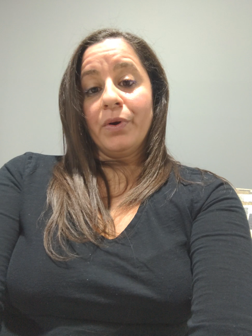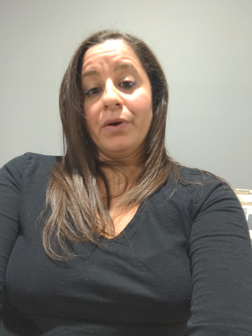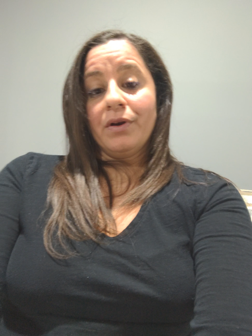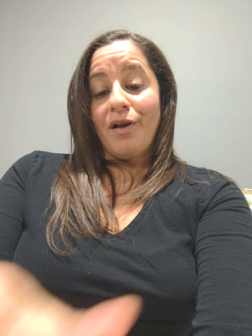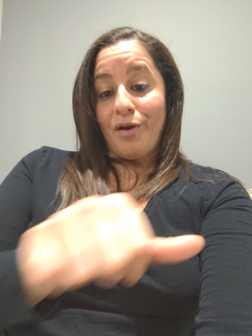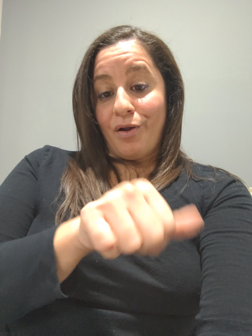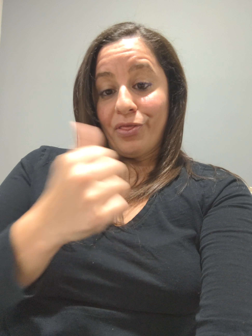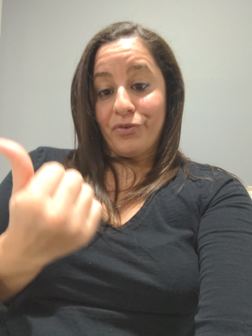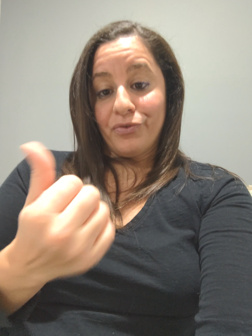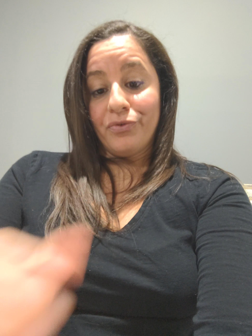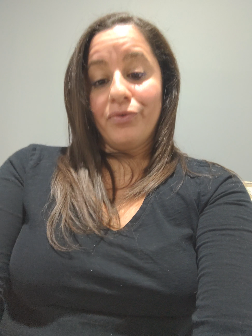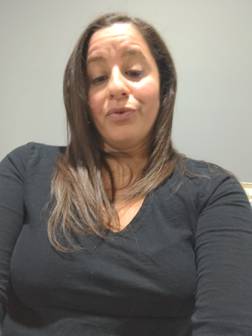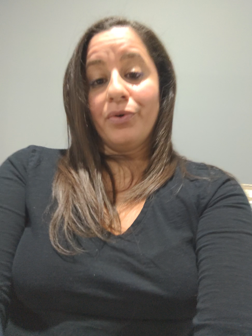another